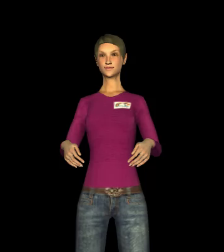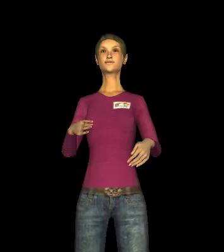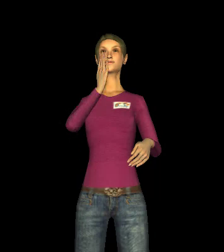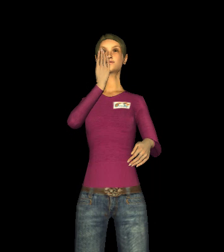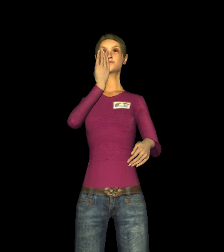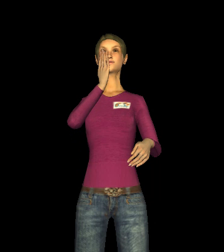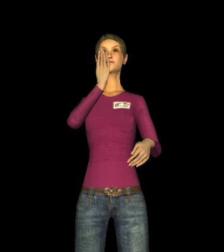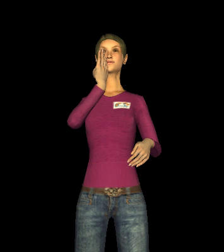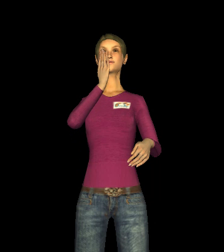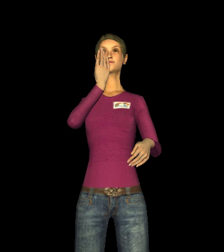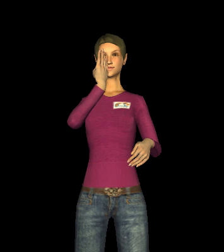مرآة